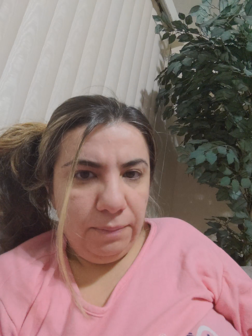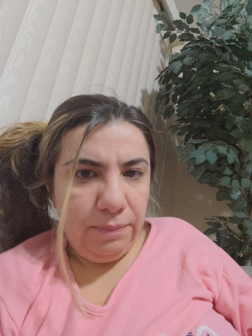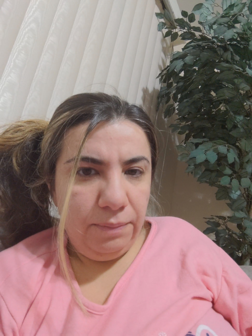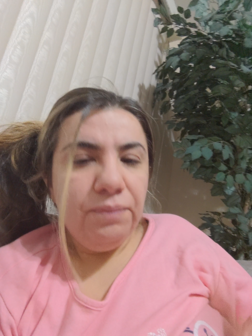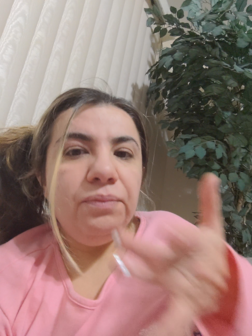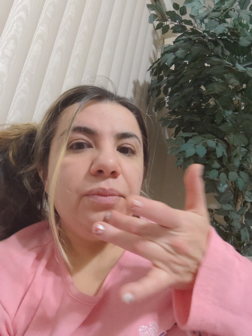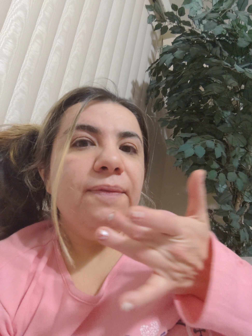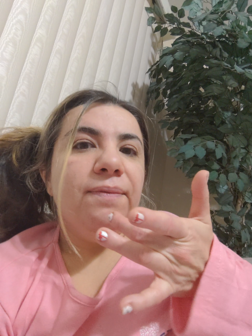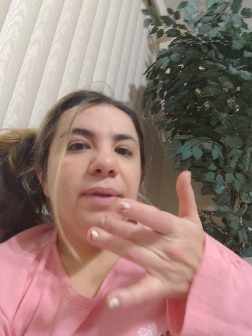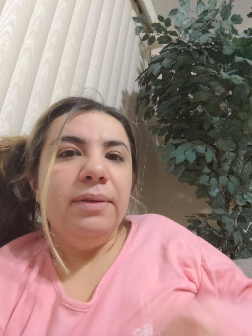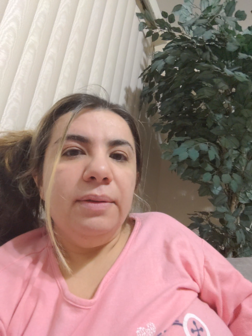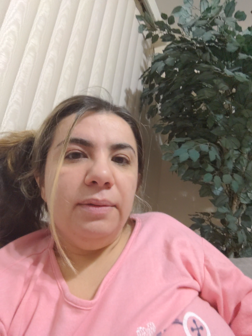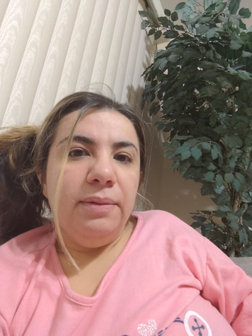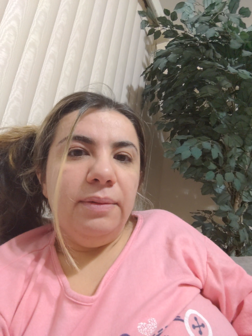taste